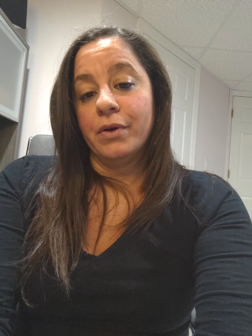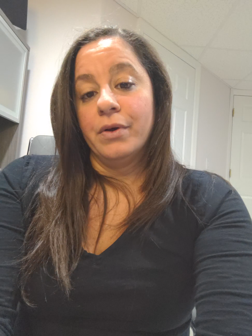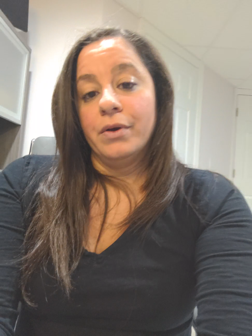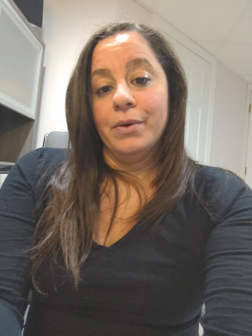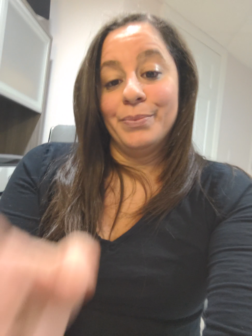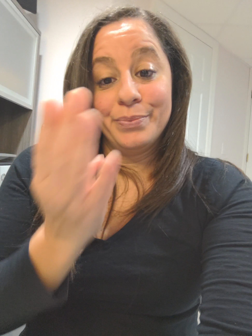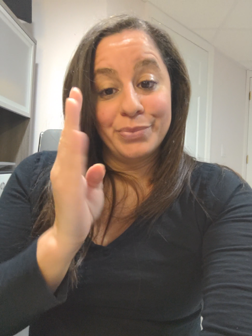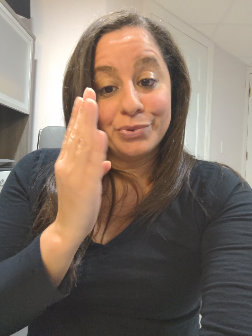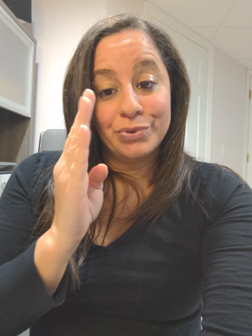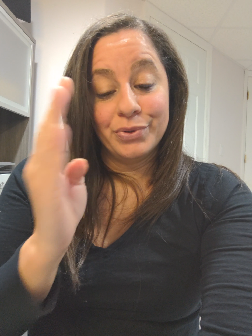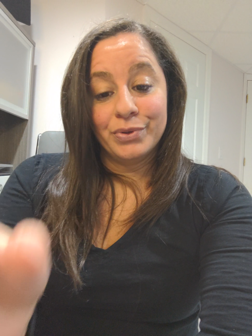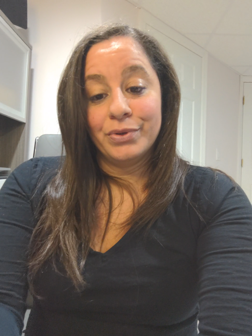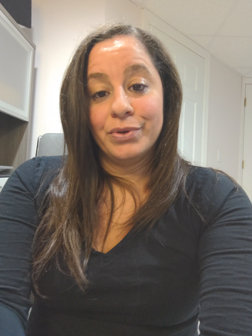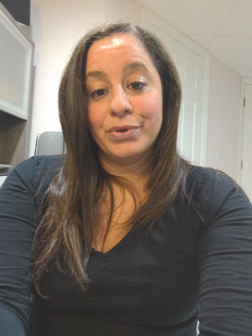blue